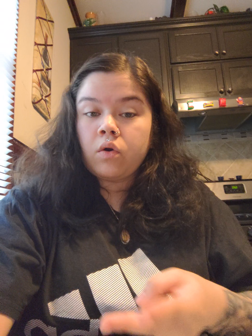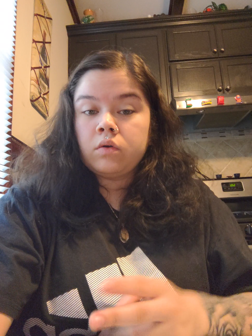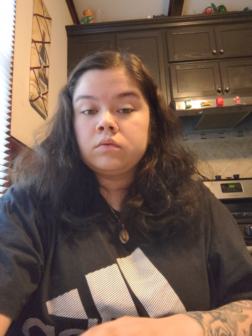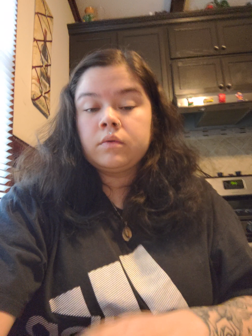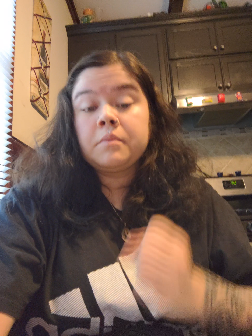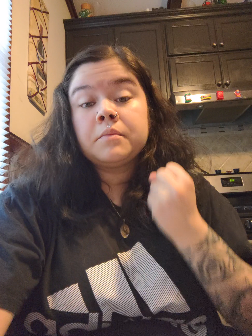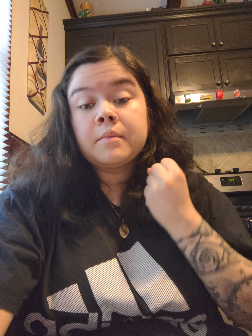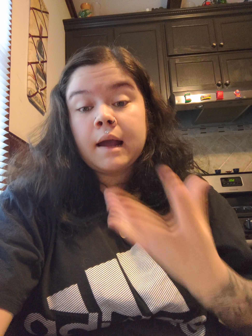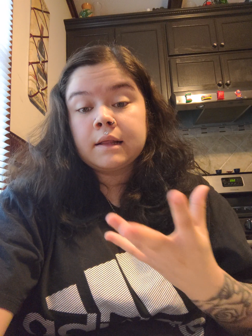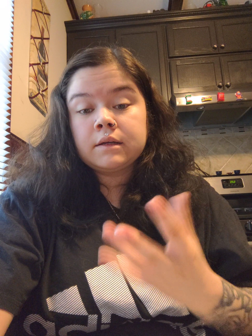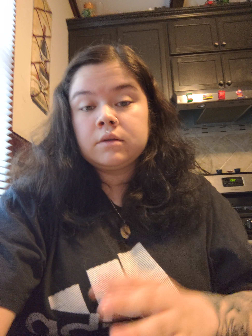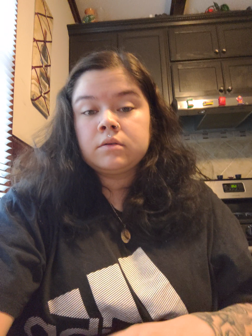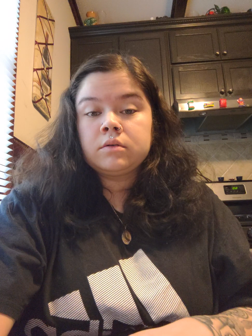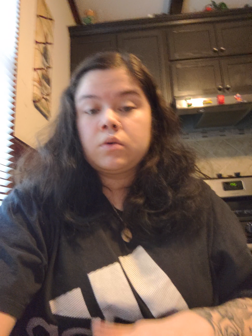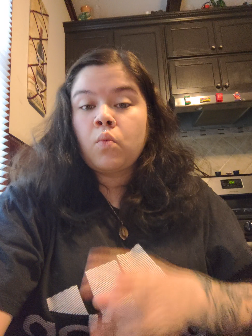many